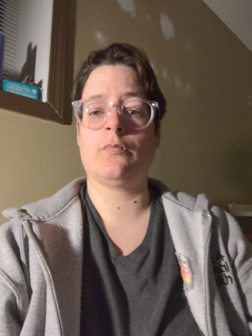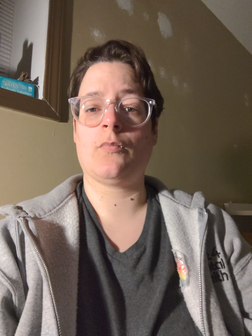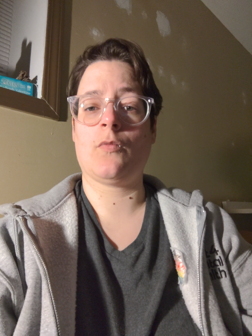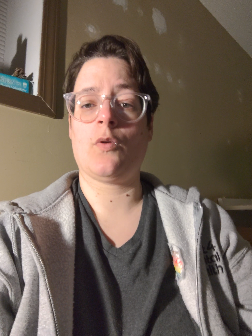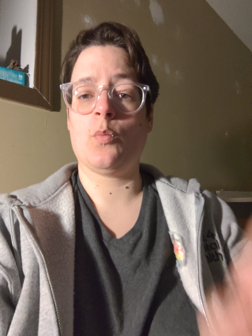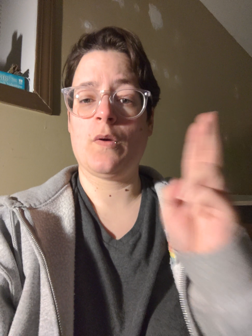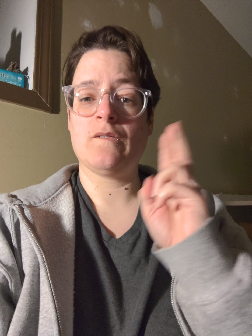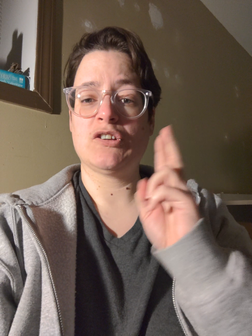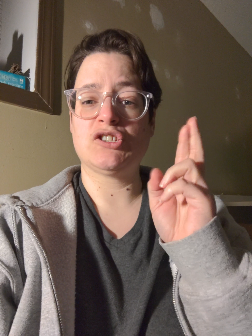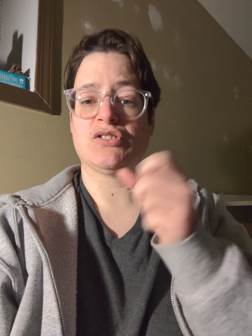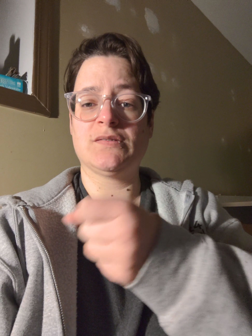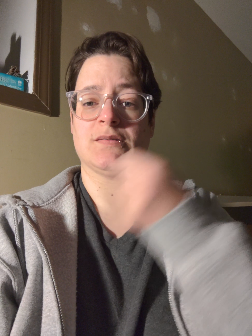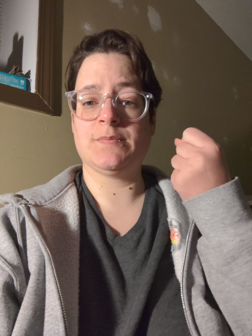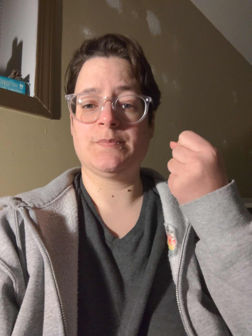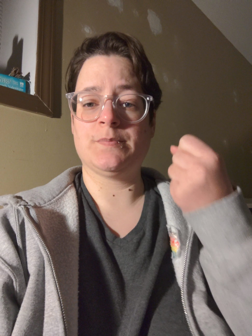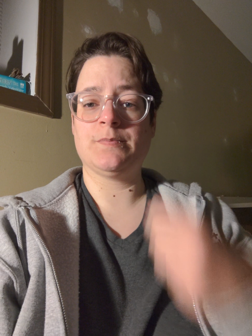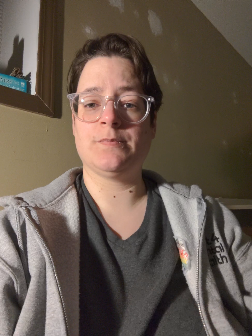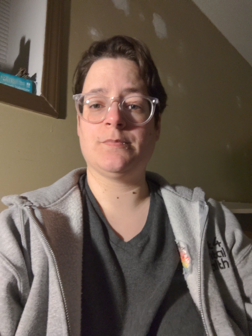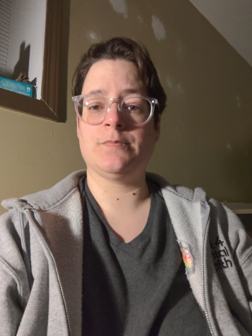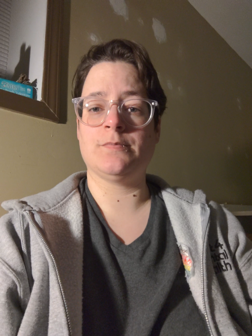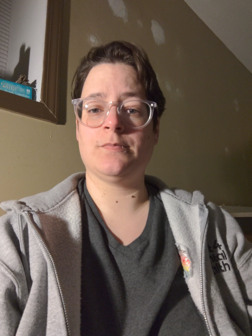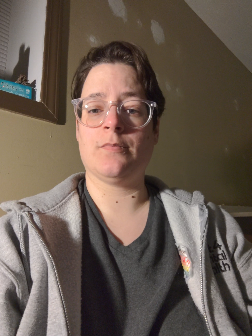refrigerator